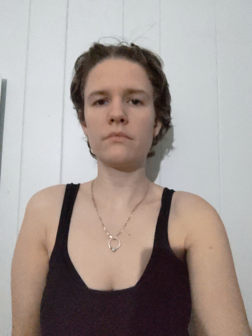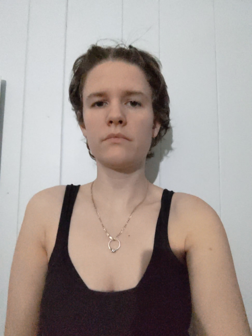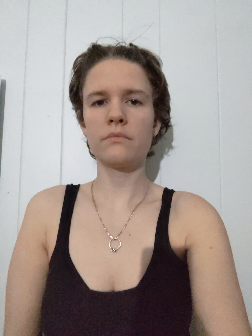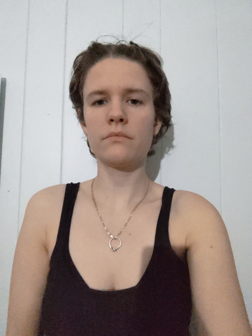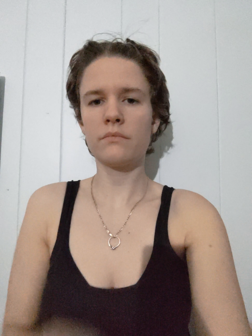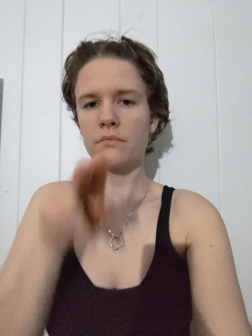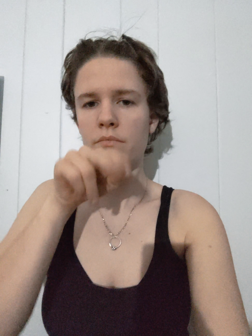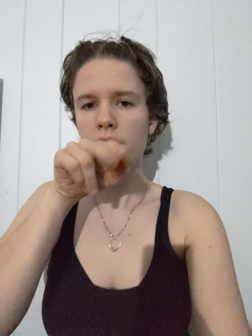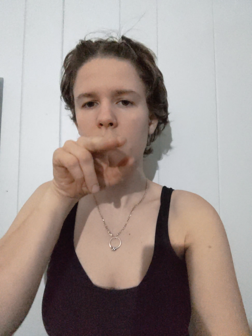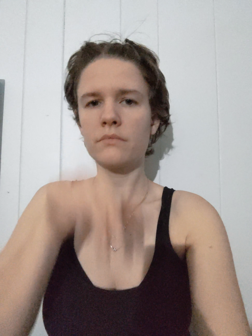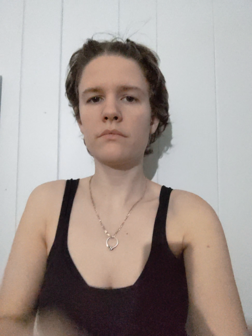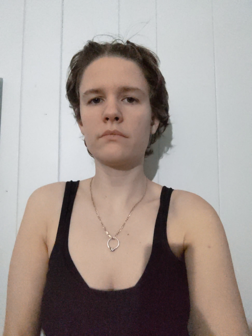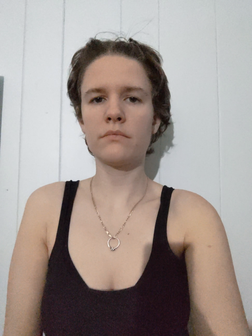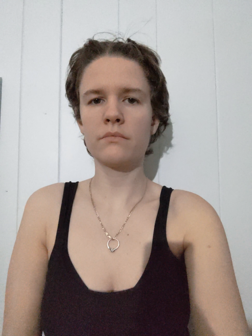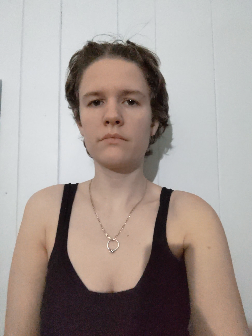tongue